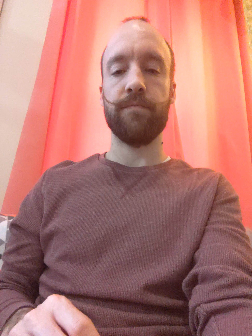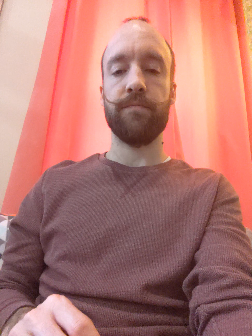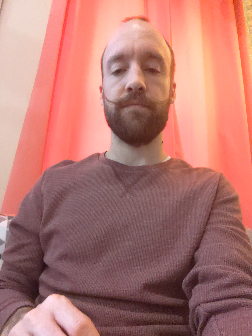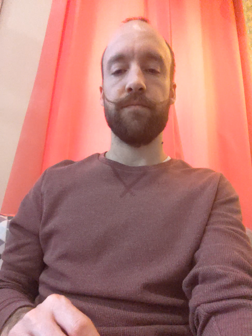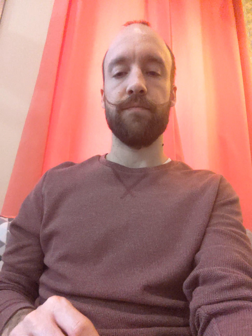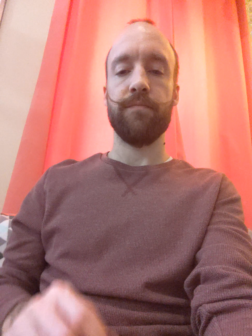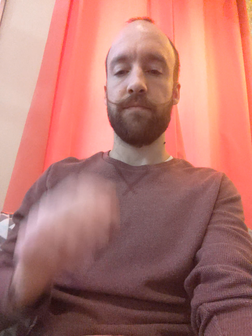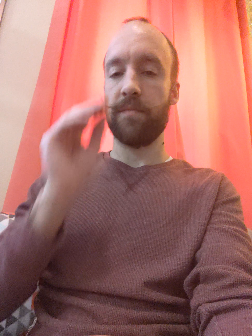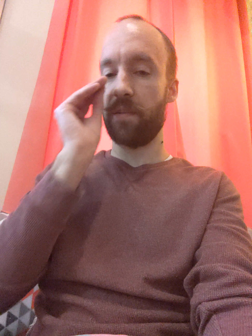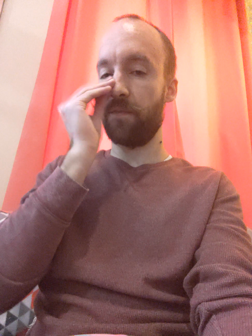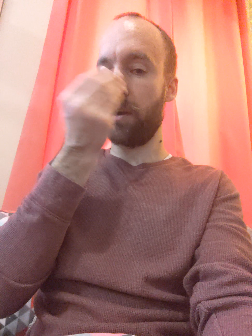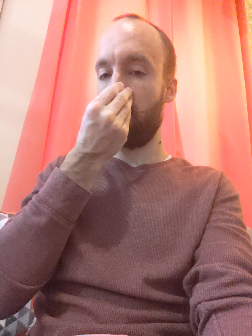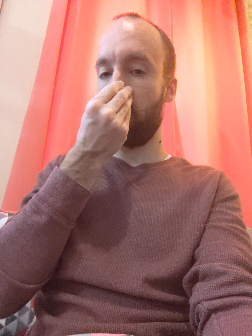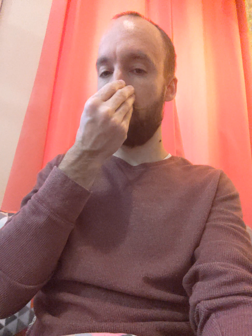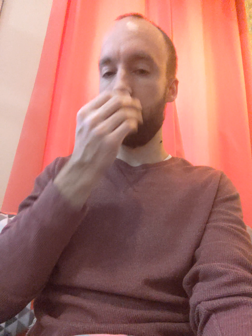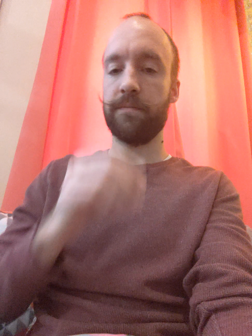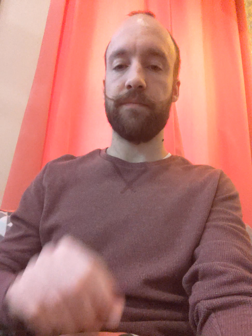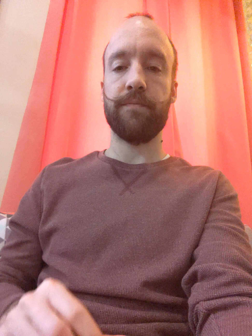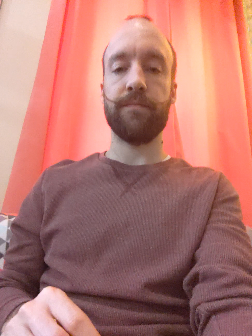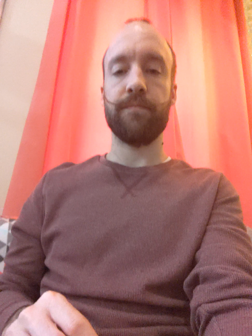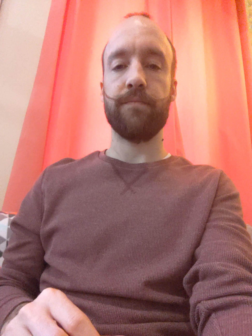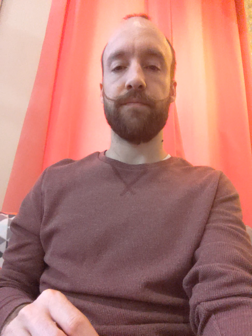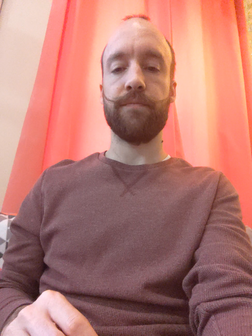flower